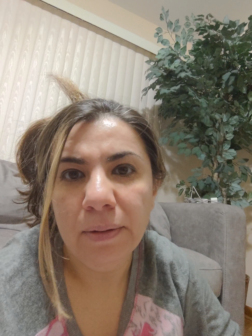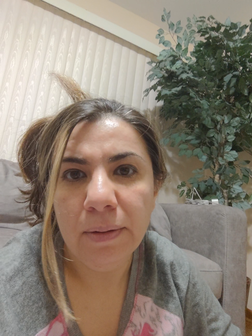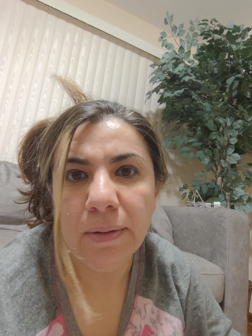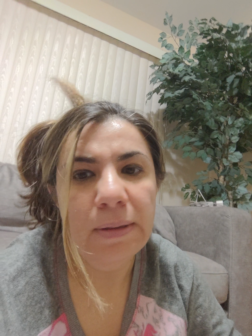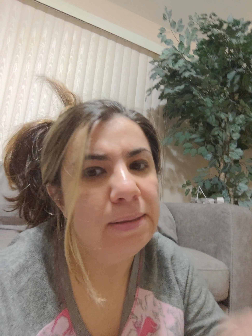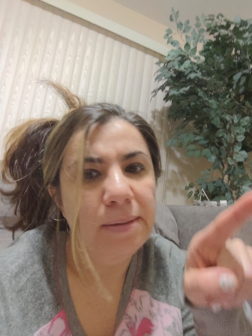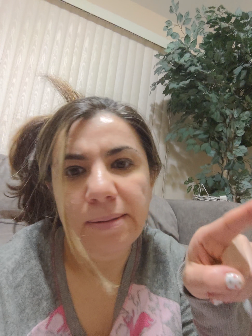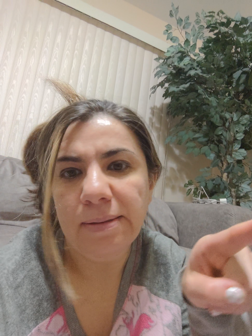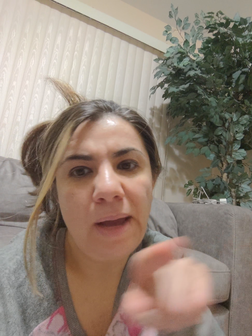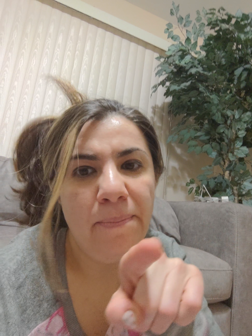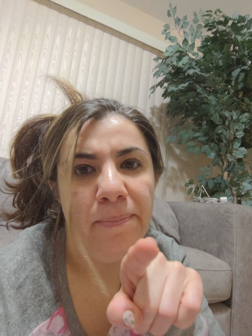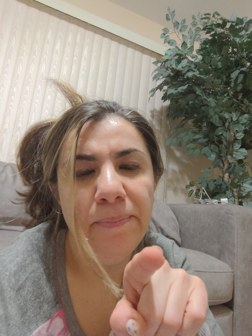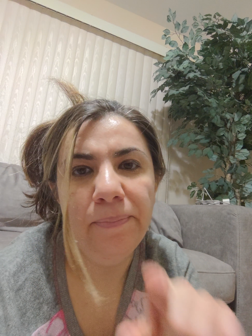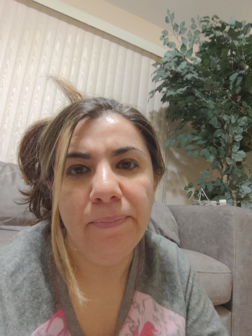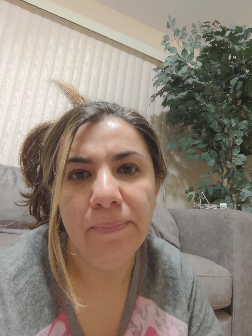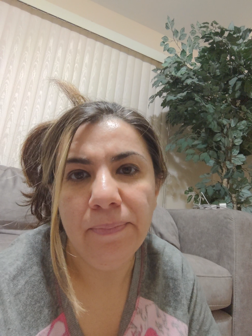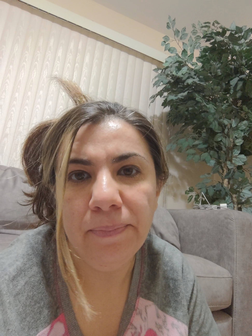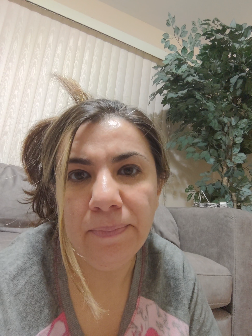same